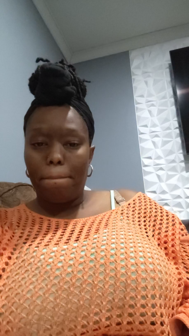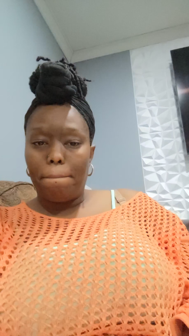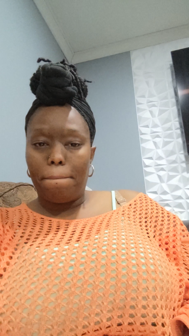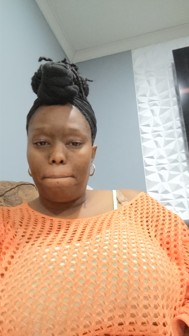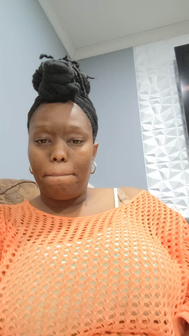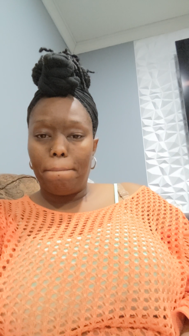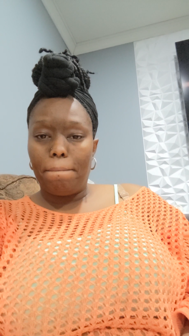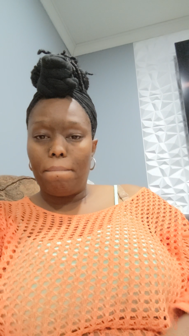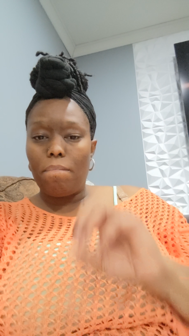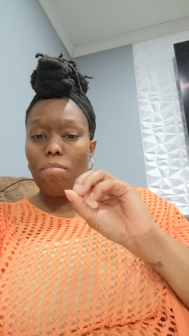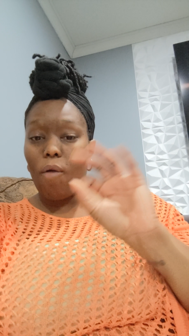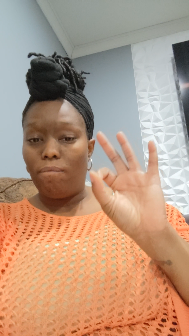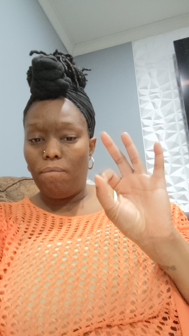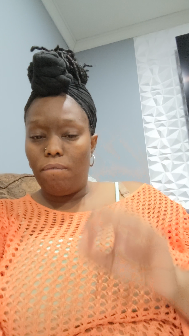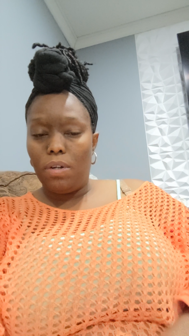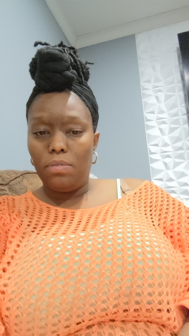off